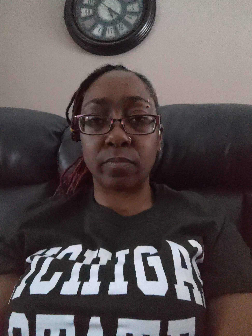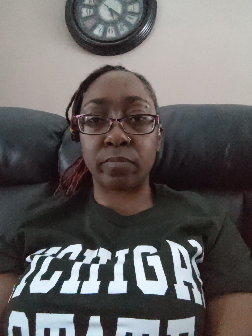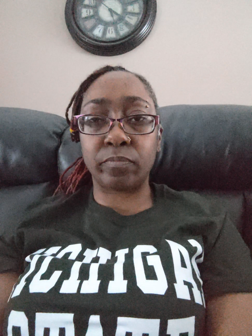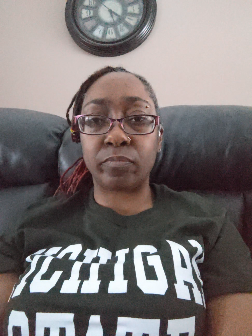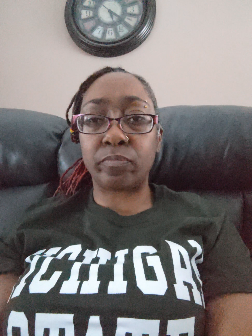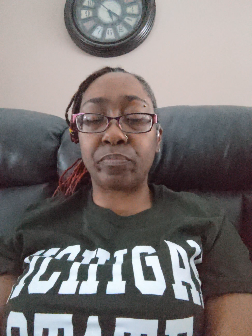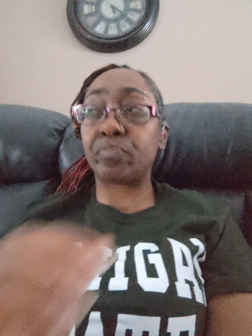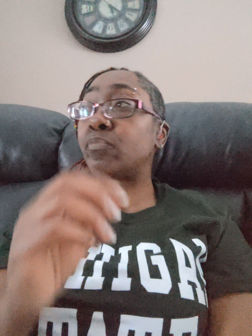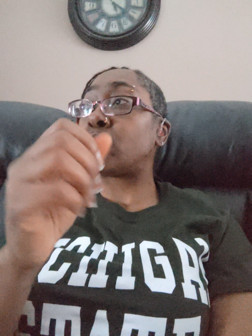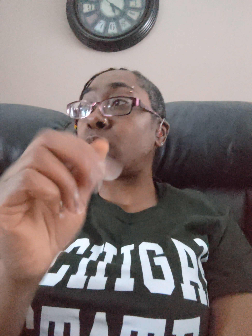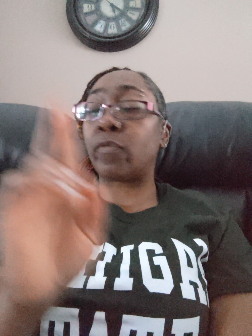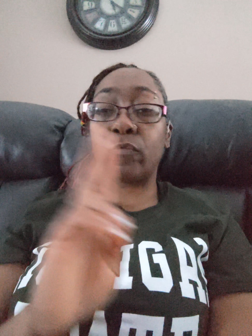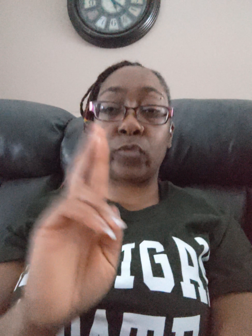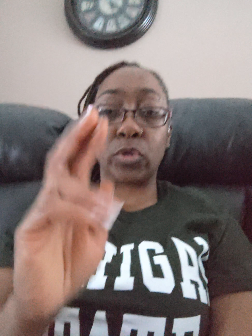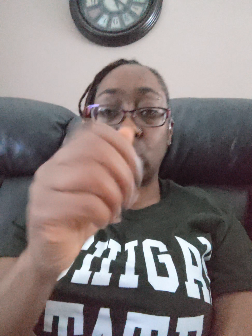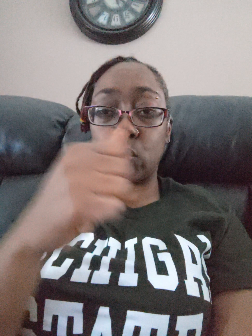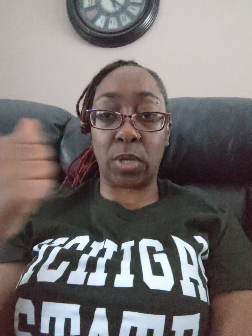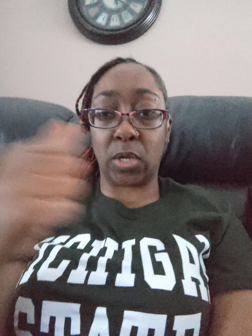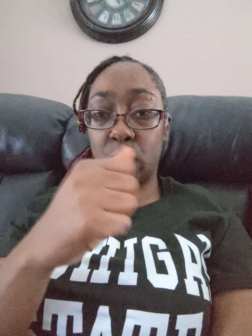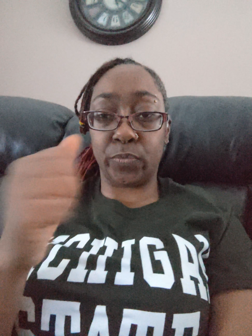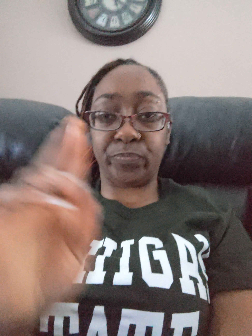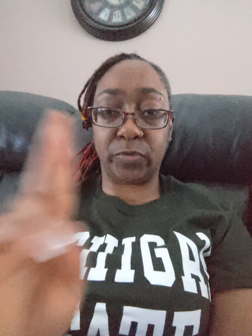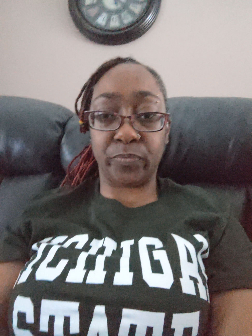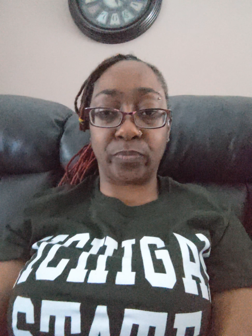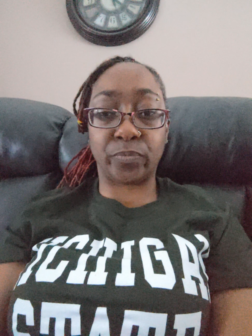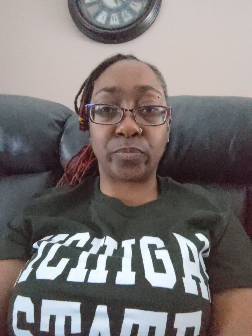refrigerator